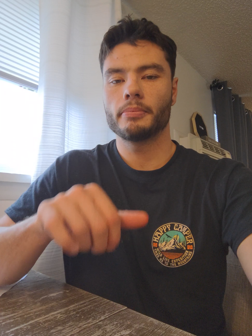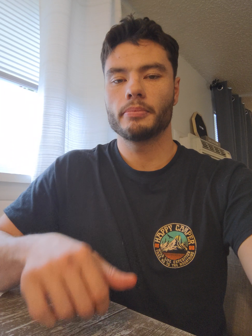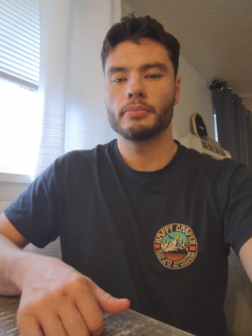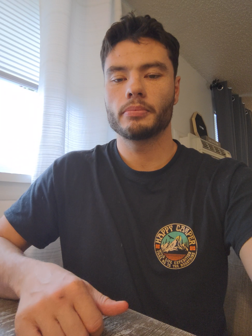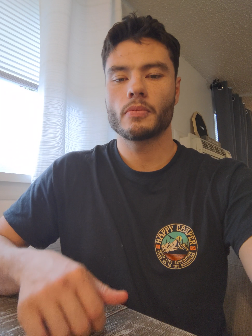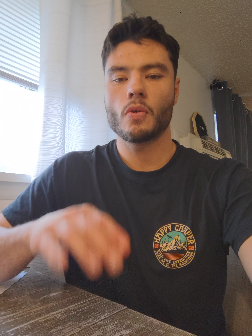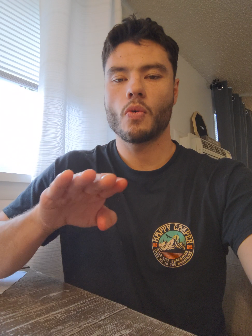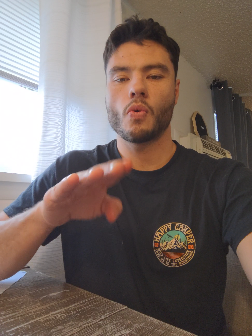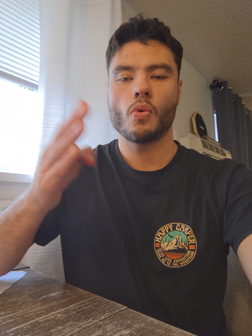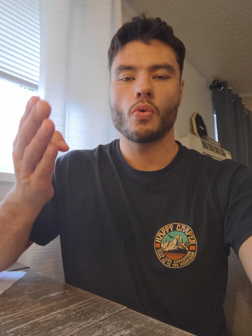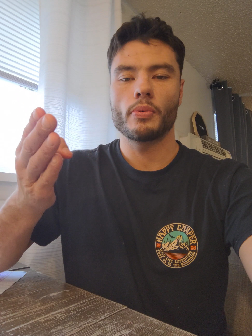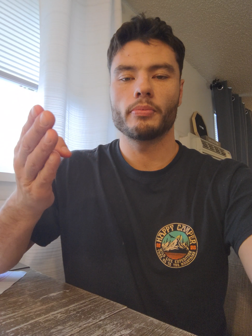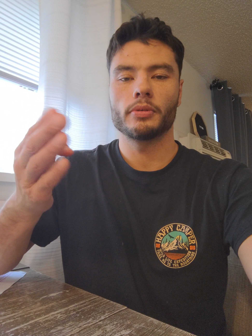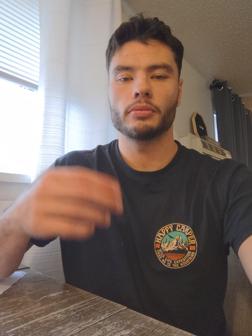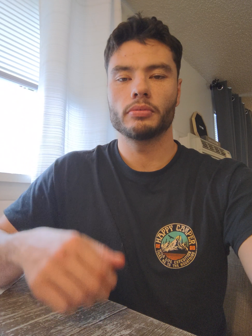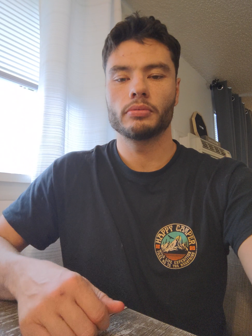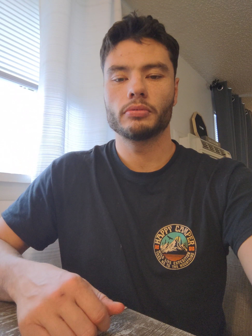open